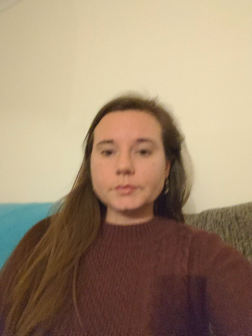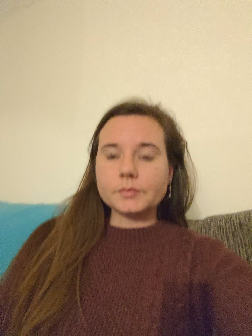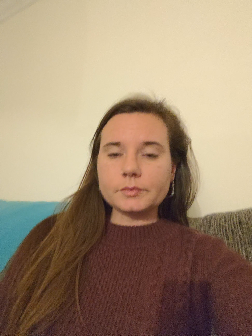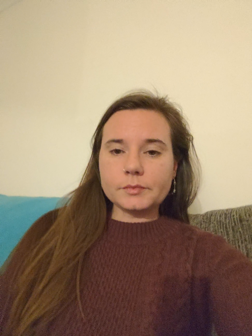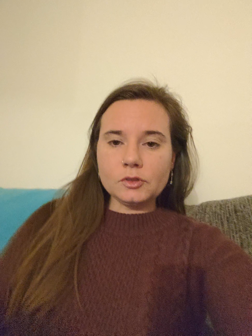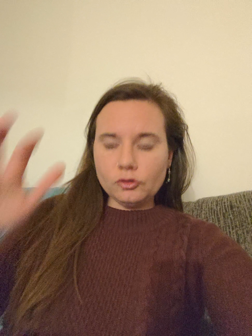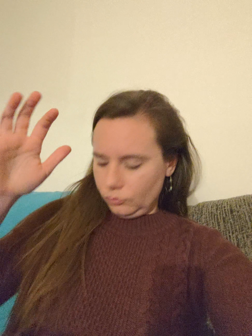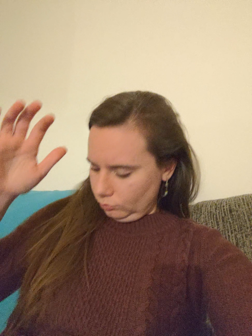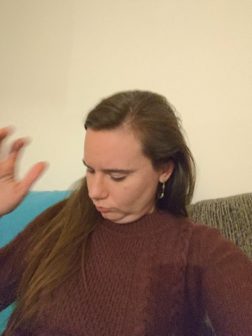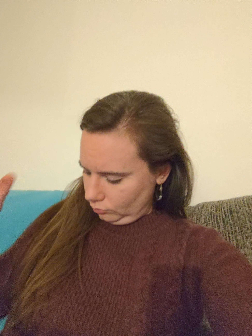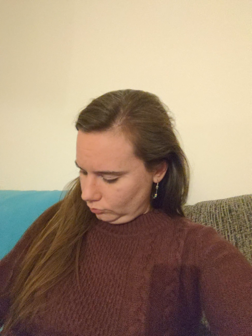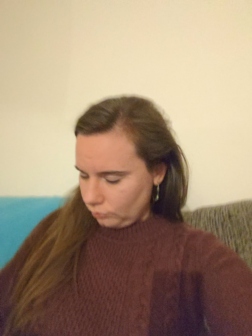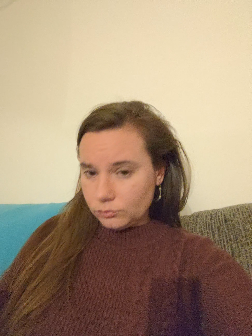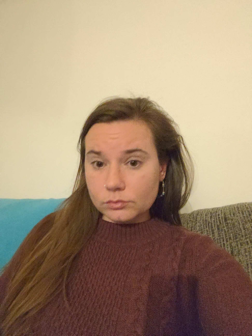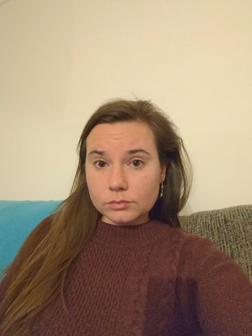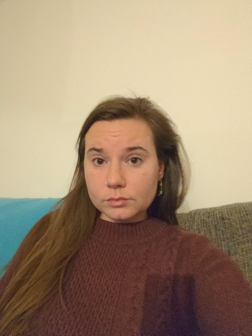rain